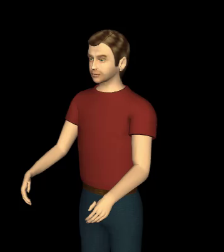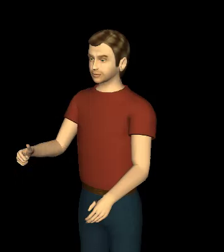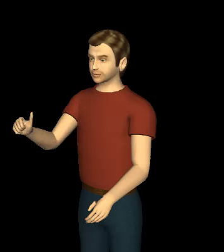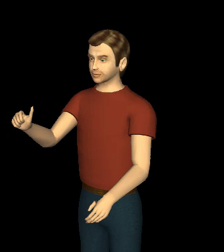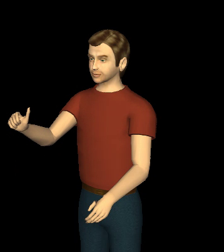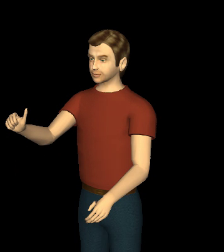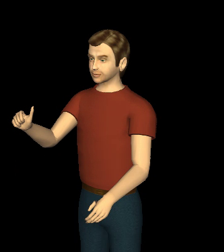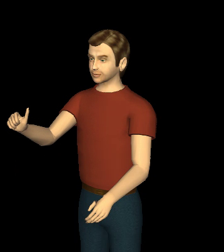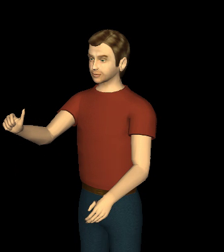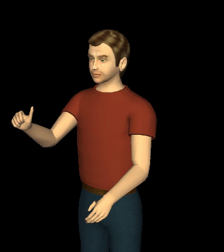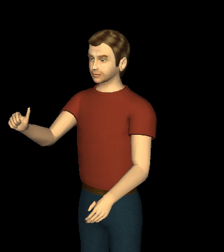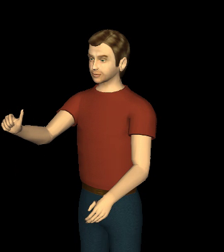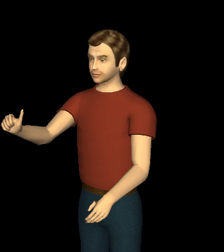جرس